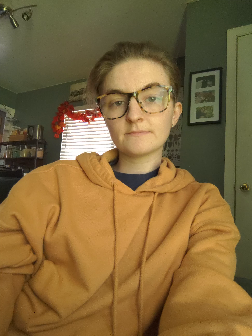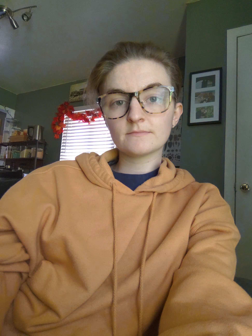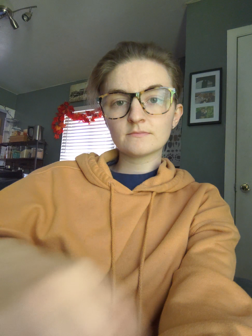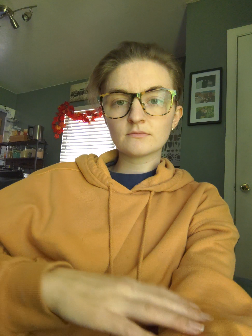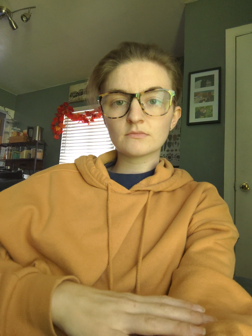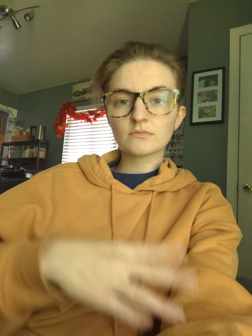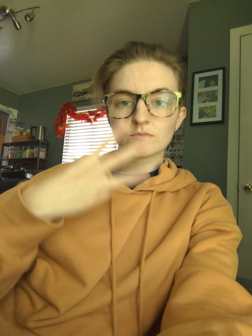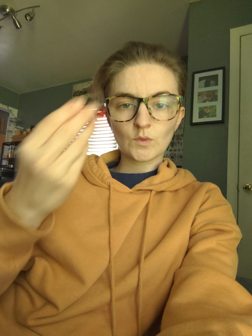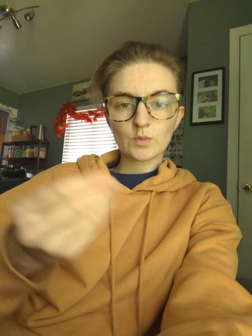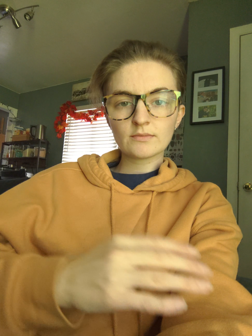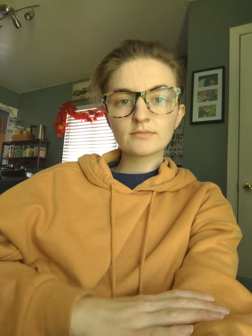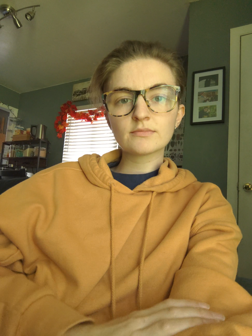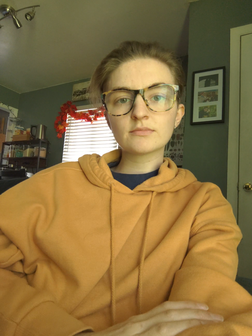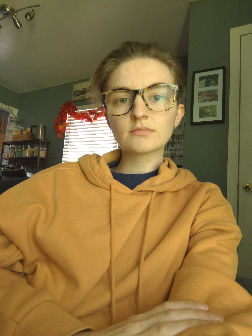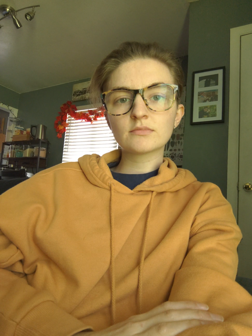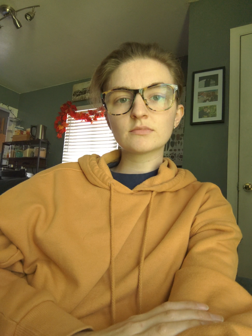got to